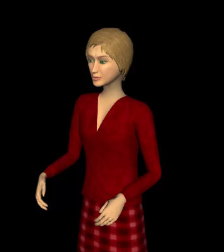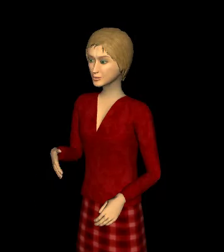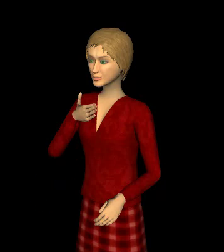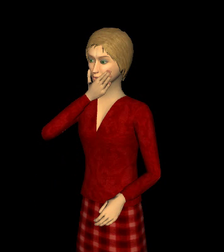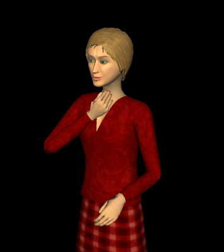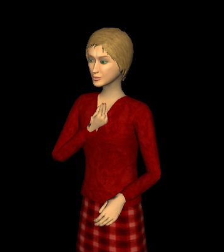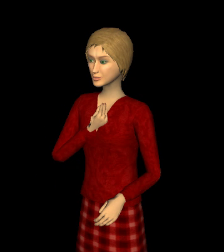جميل